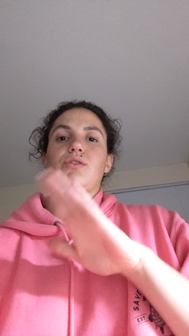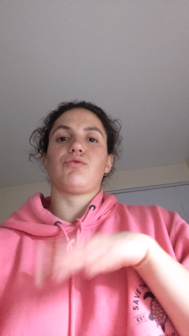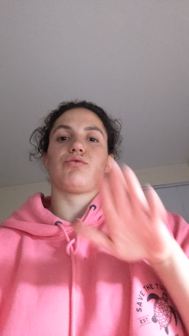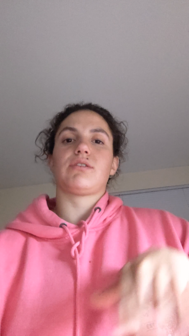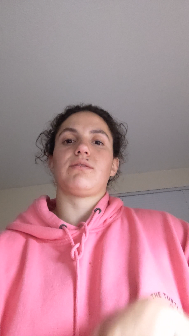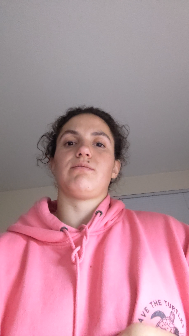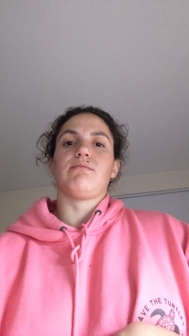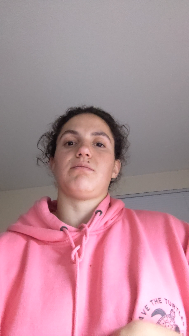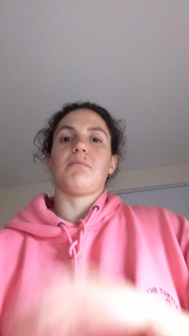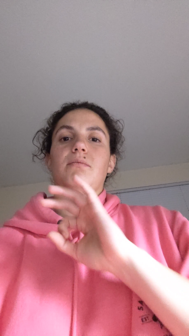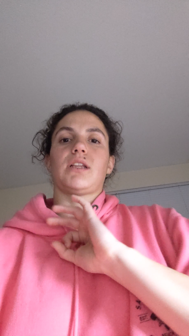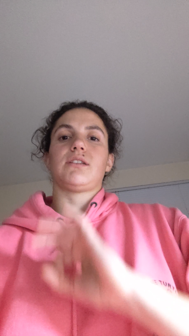button